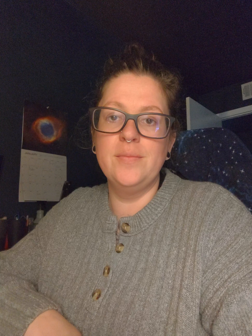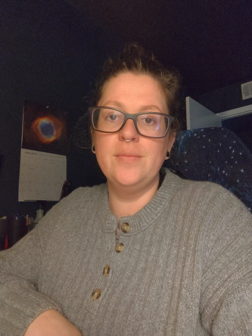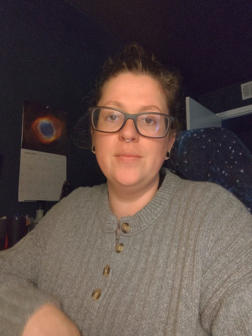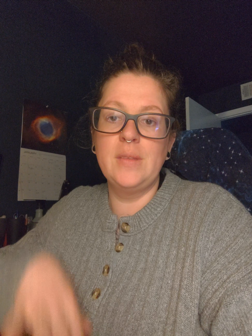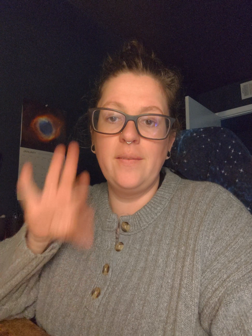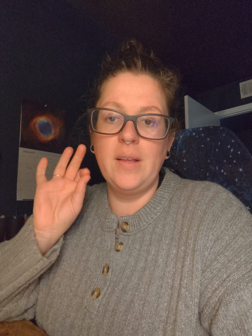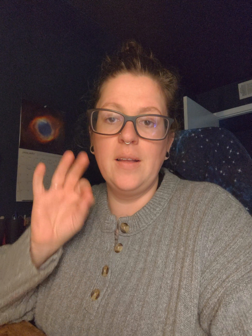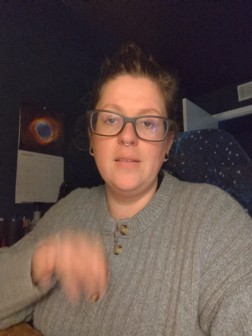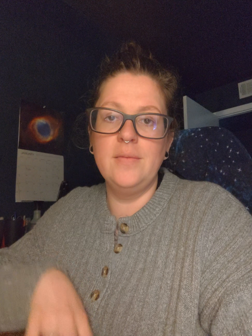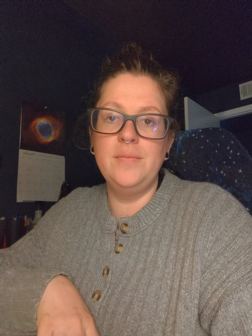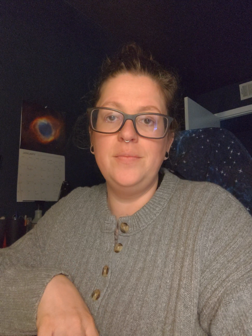find